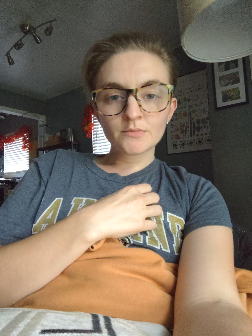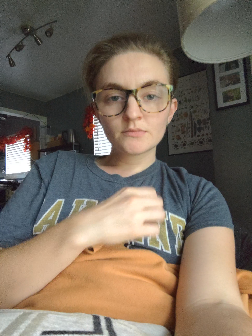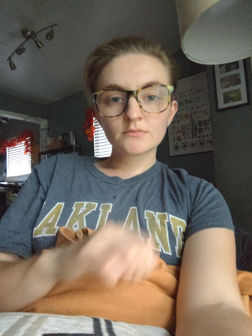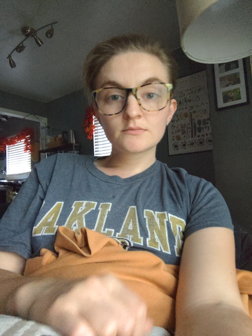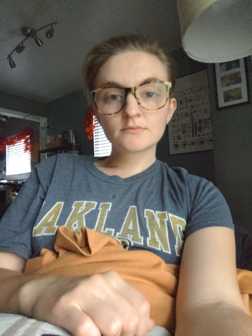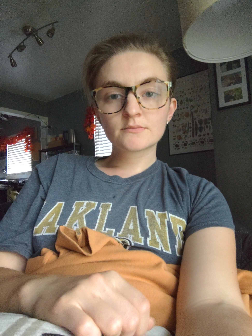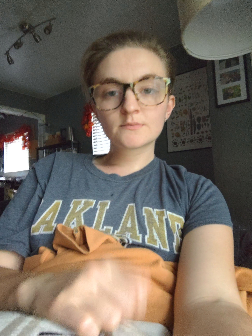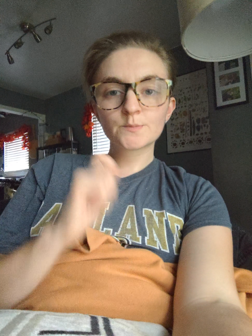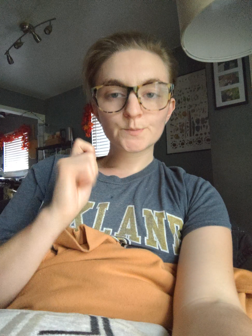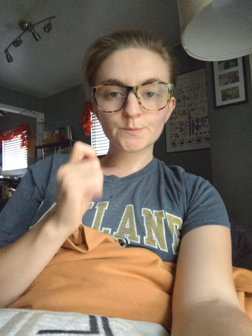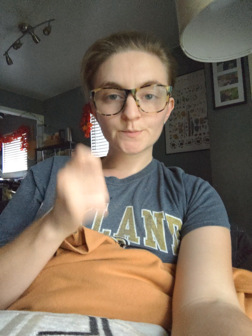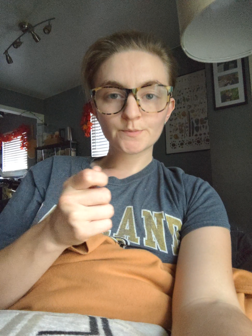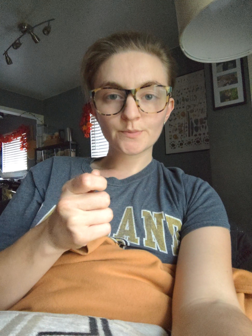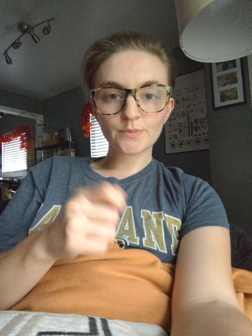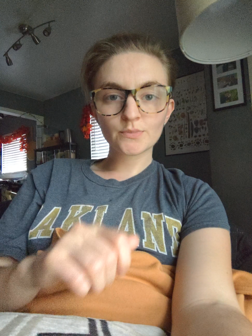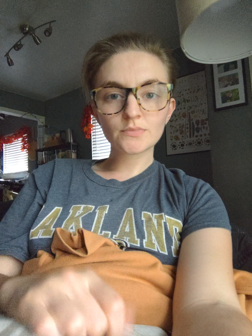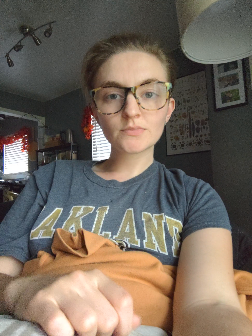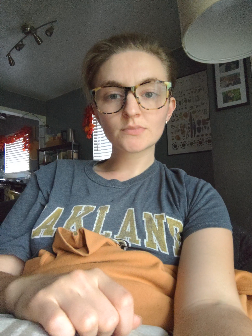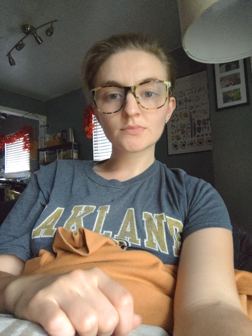hammer